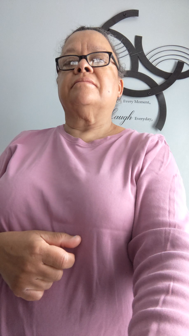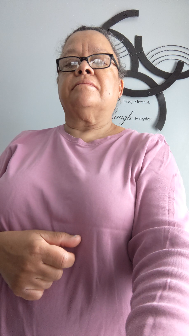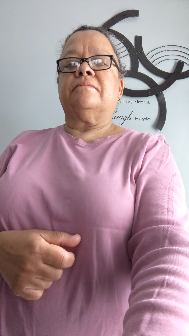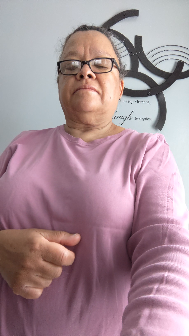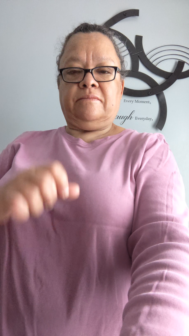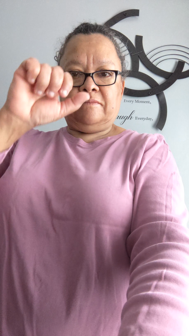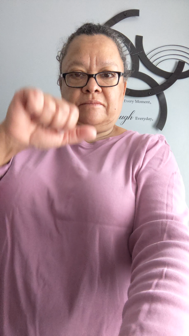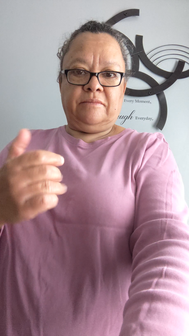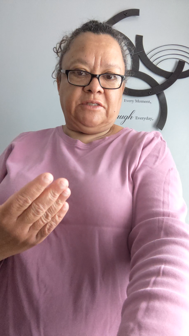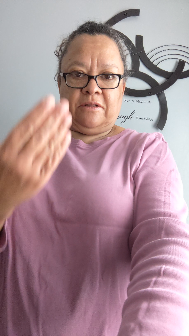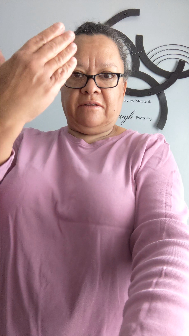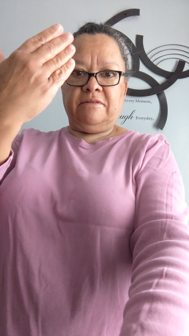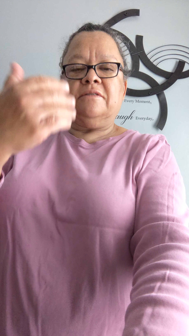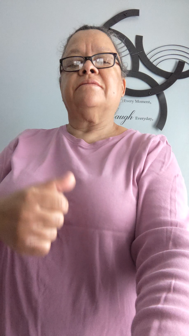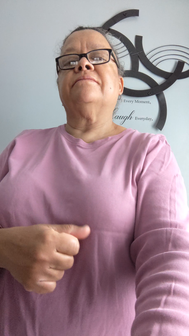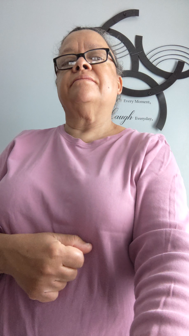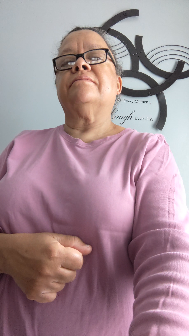gloves